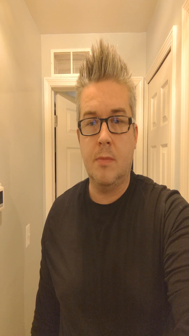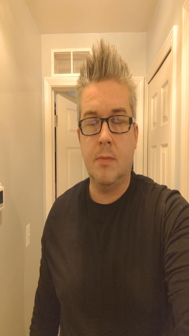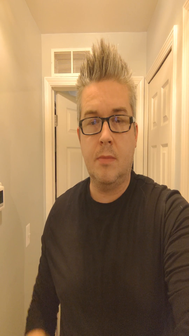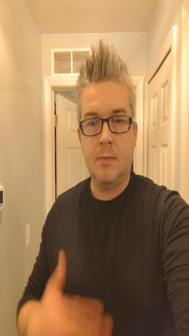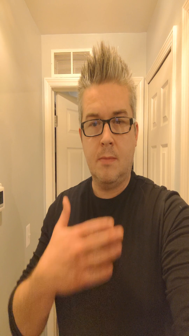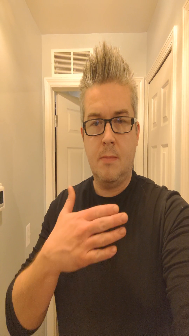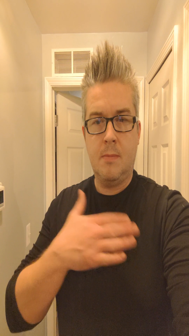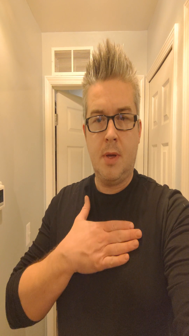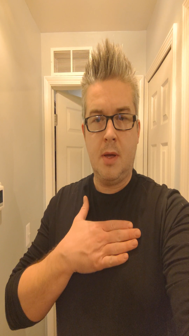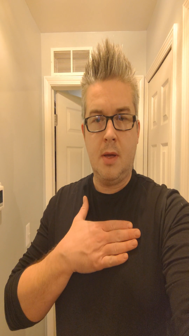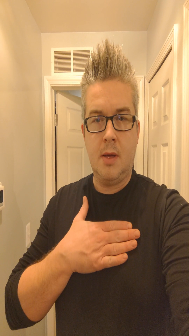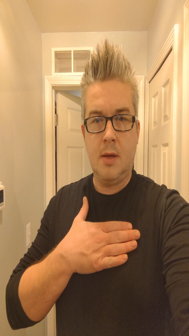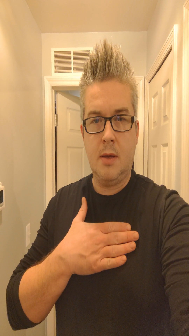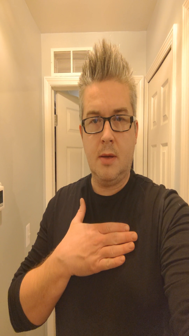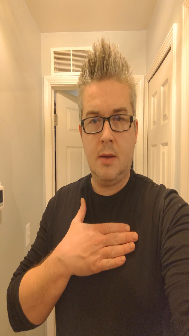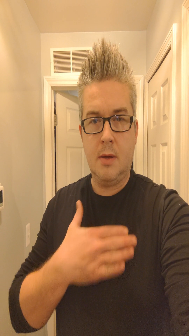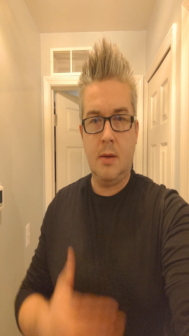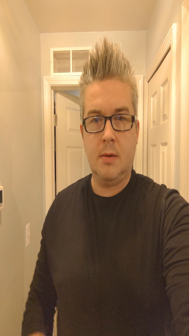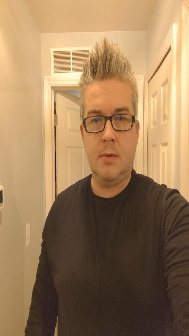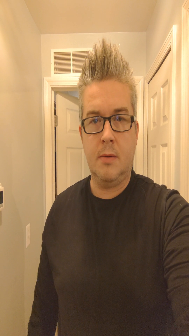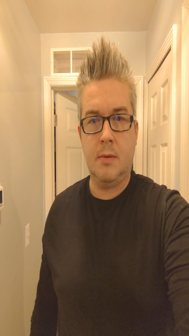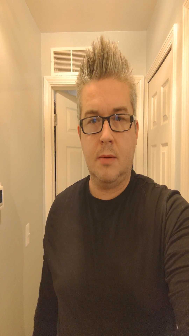my